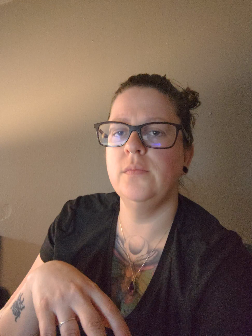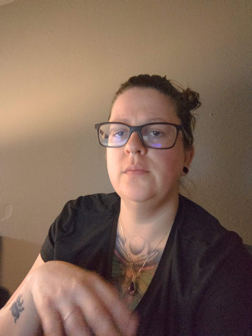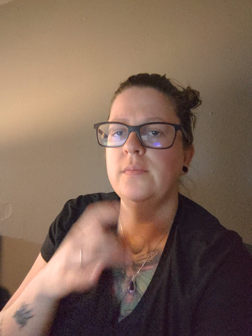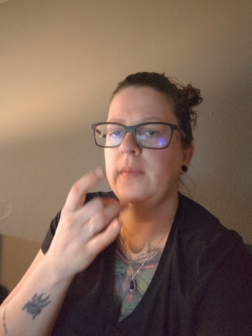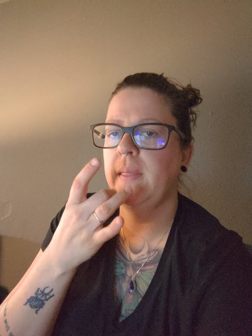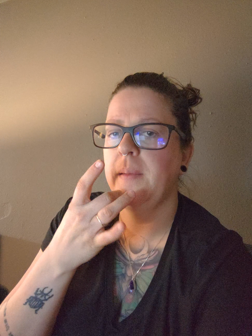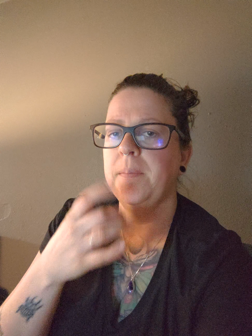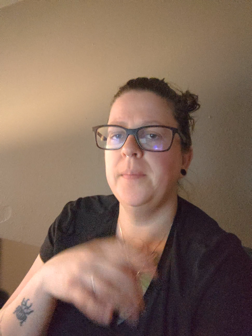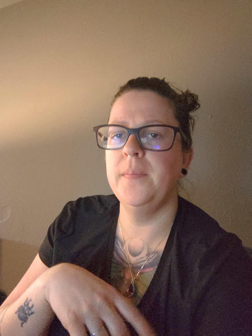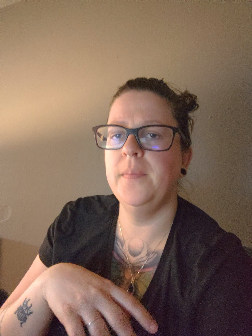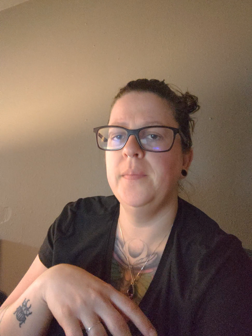lamp